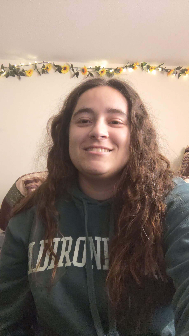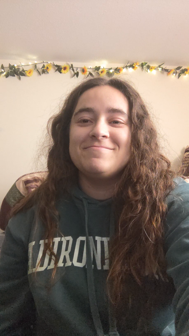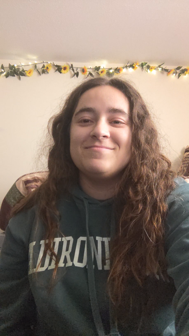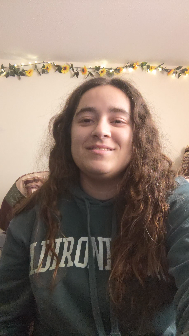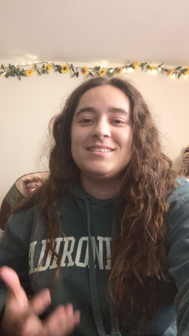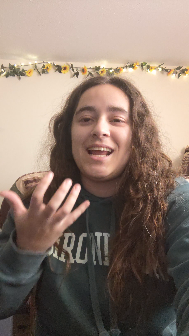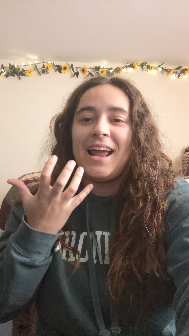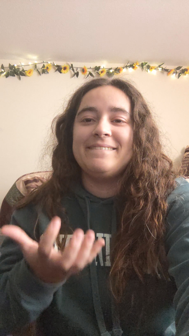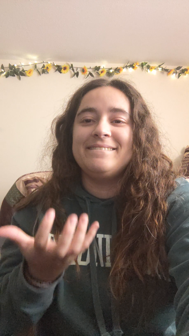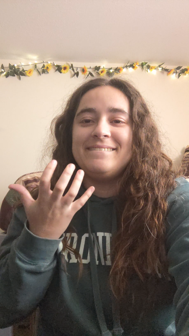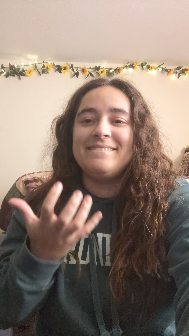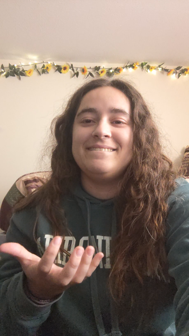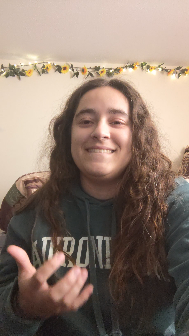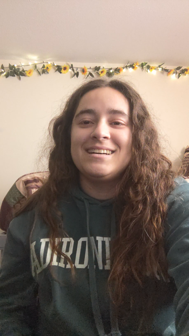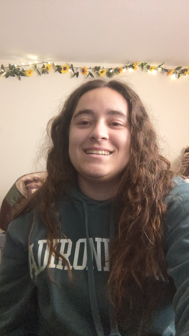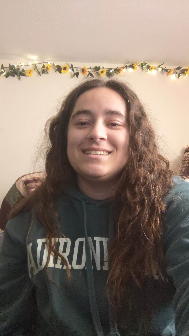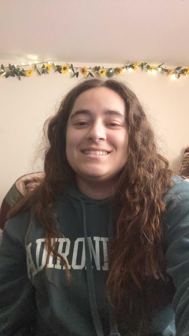heavy